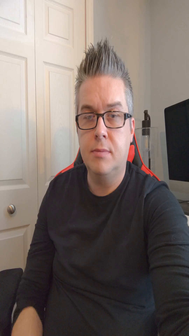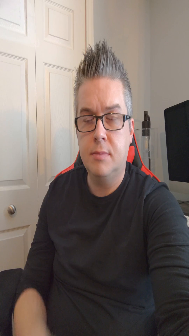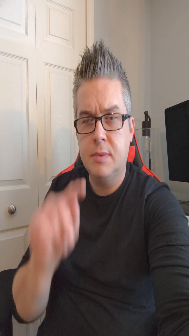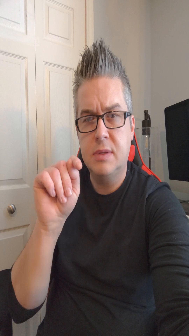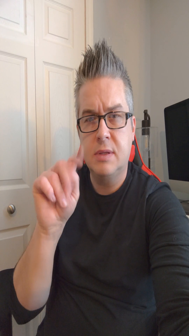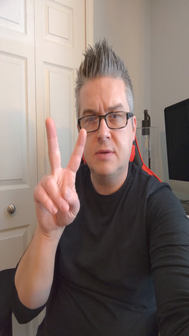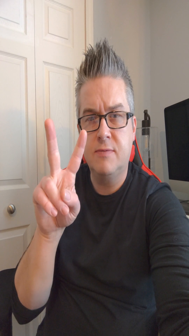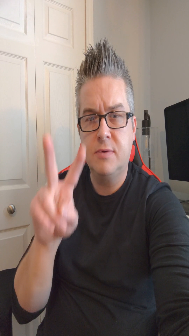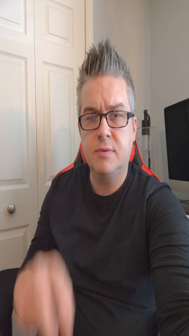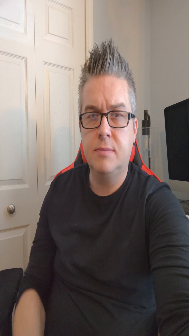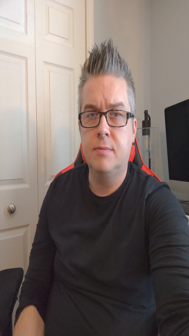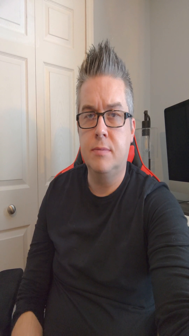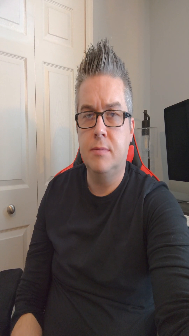TV